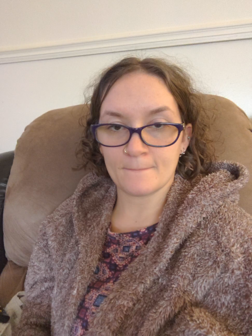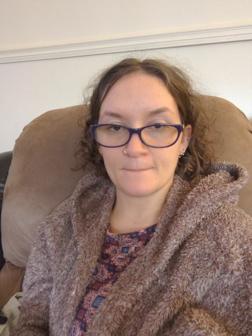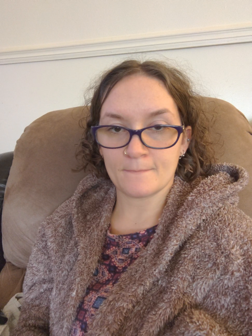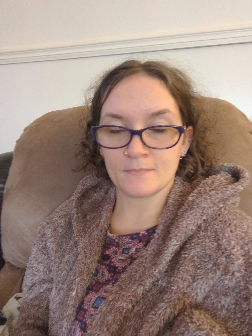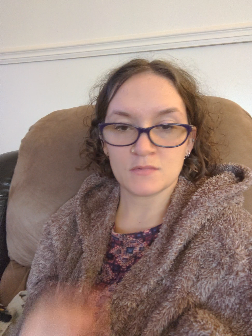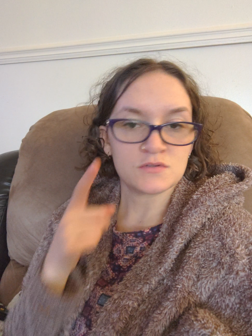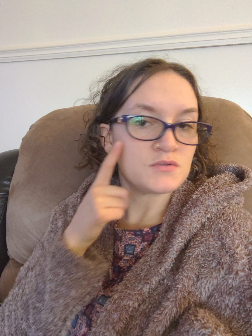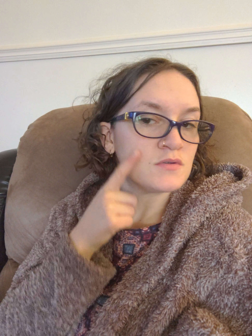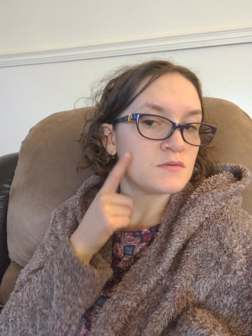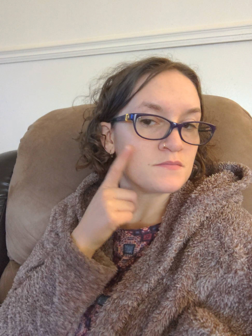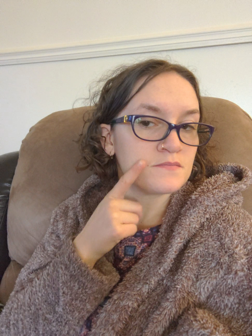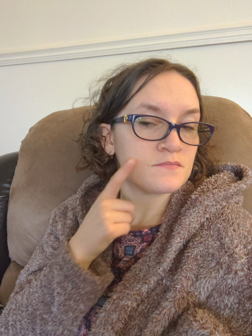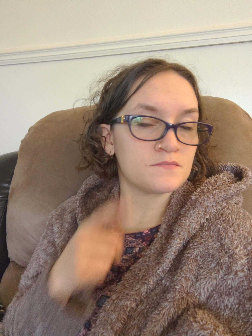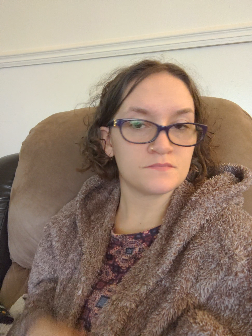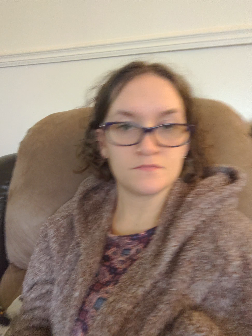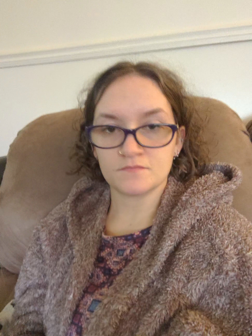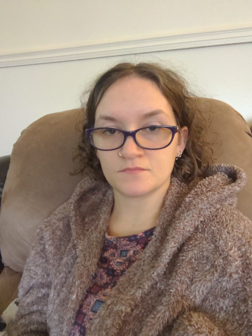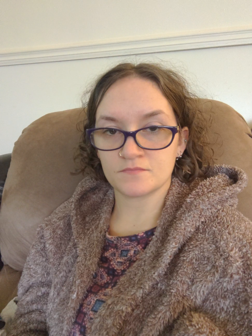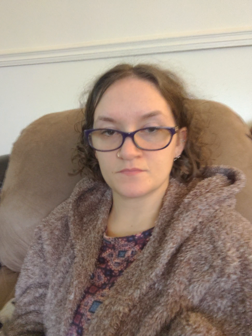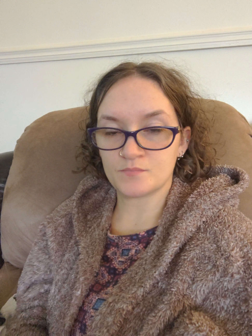cheek